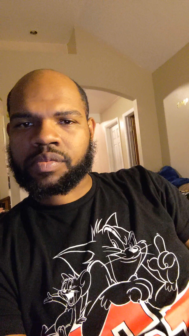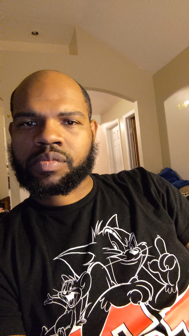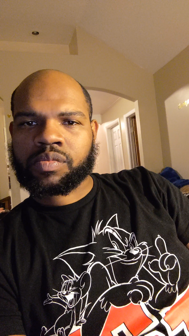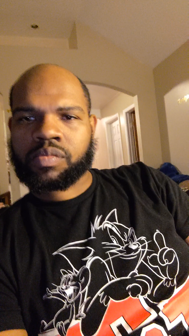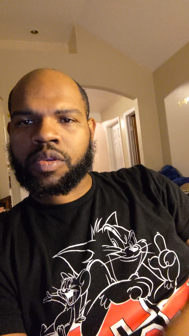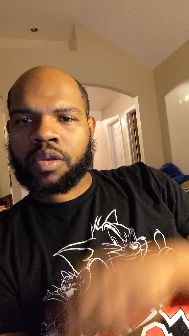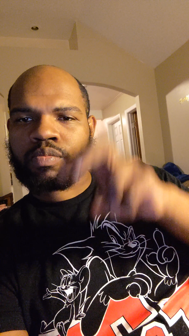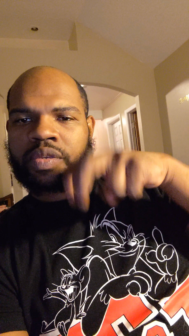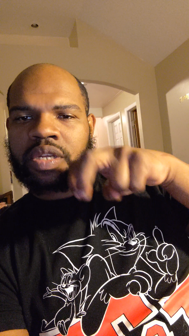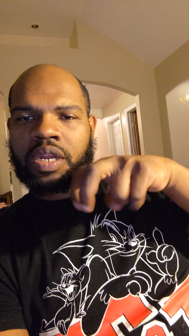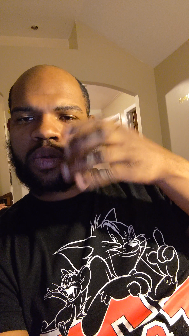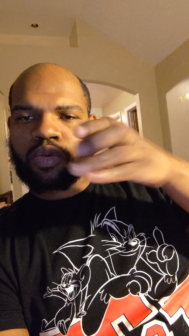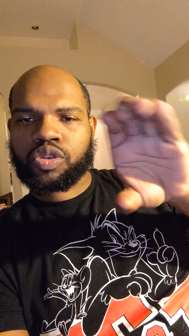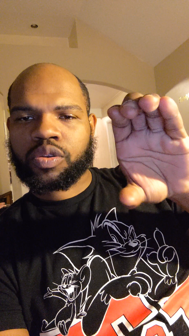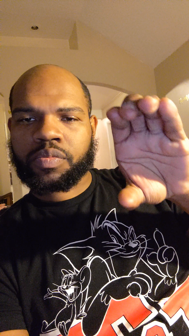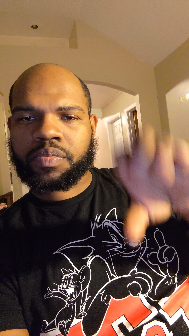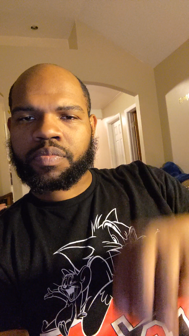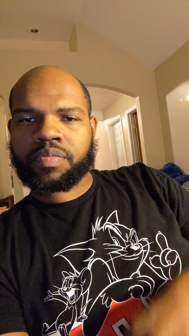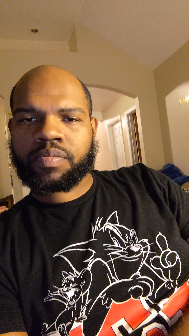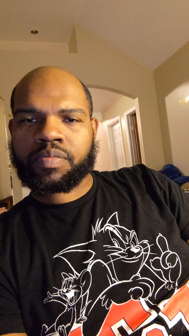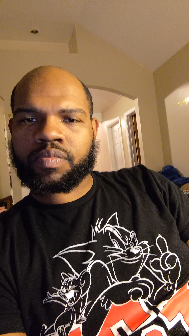potato chip